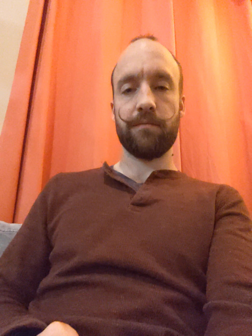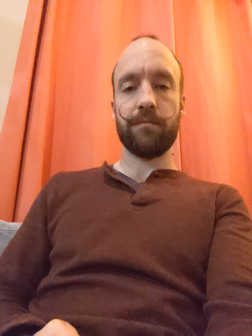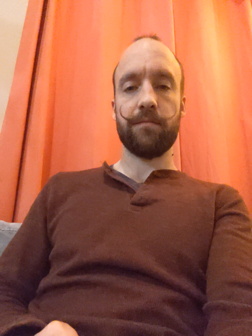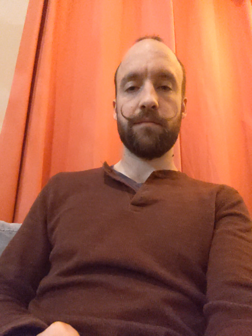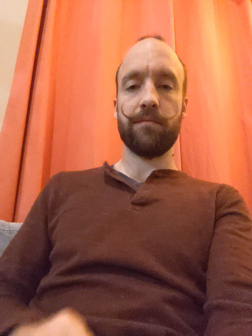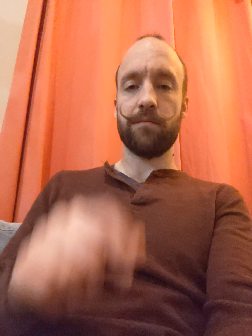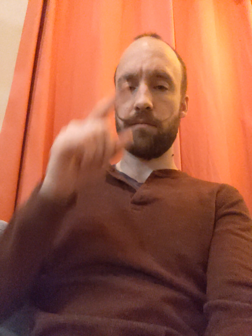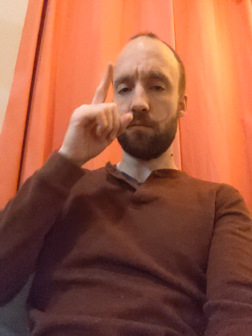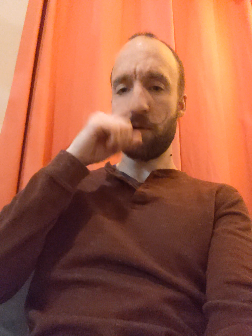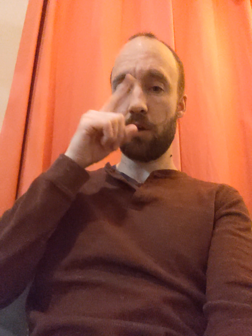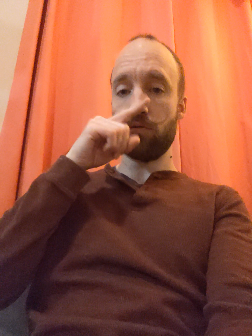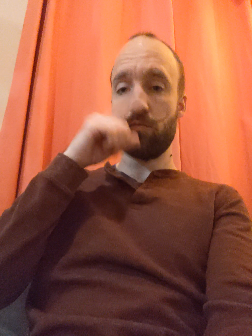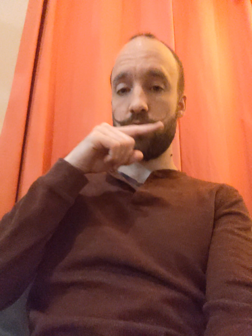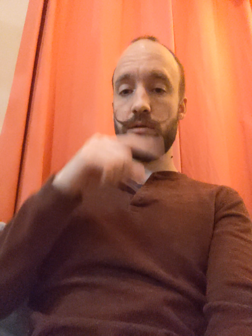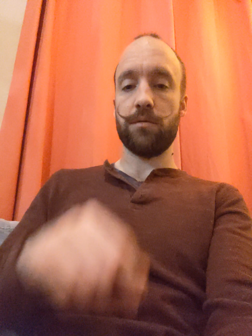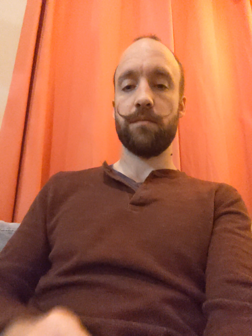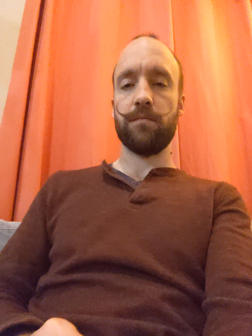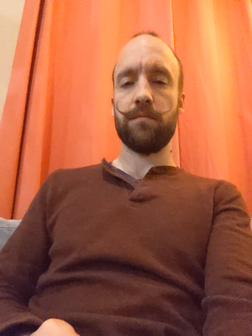mouse